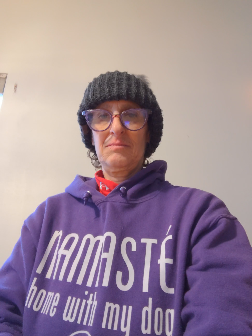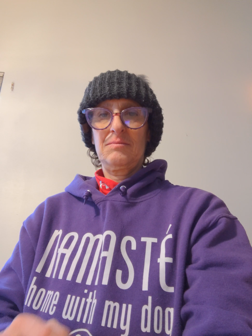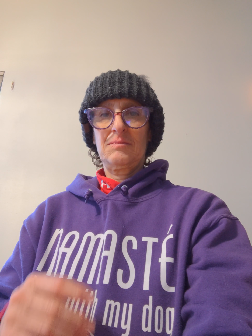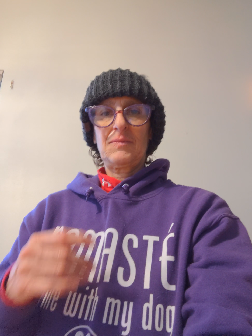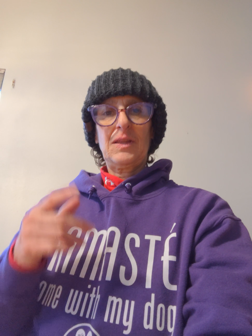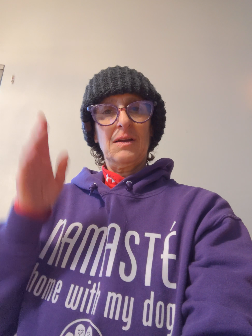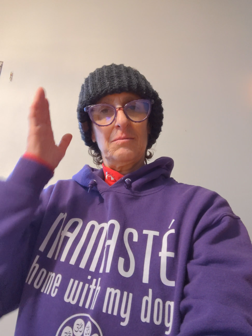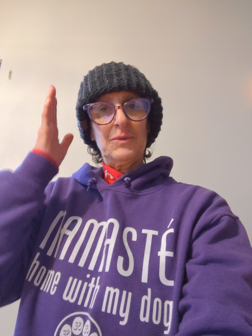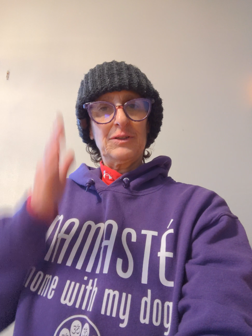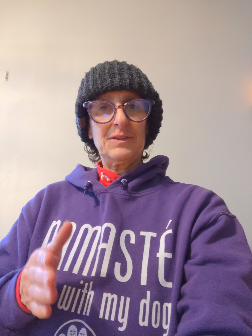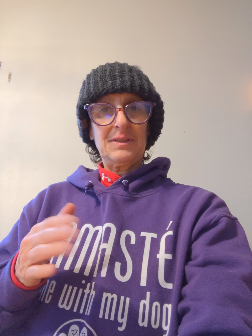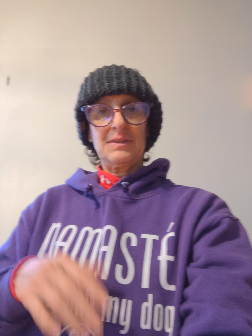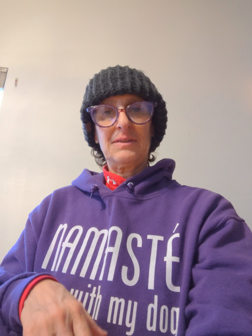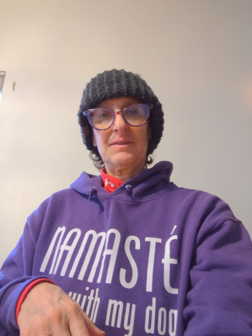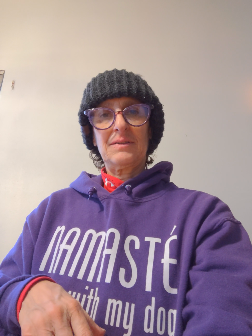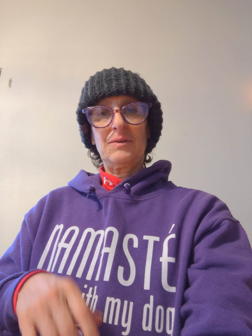person